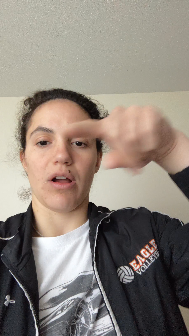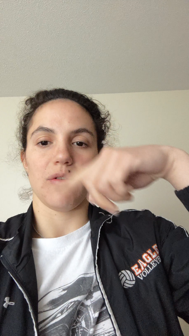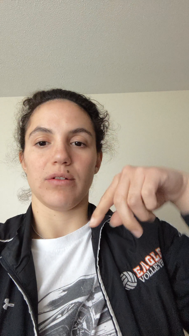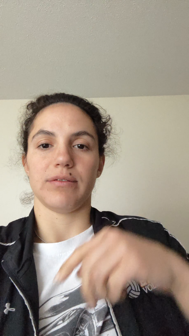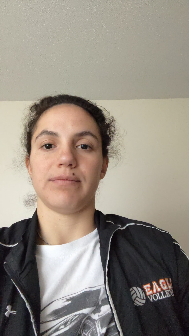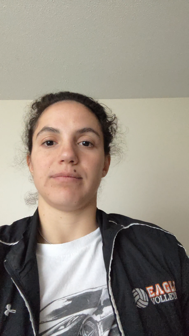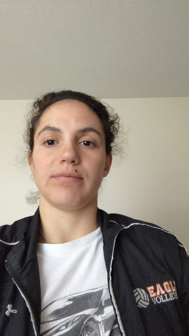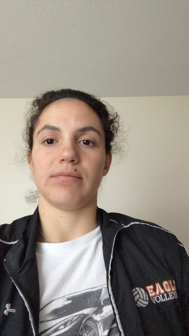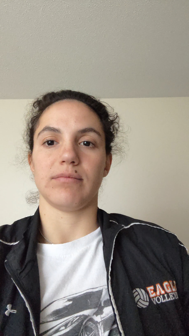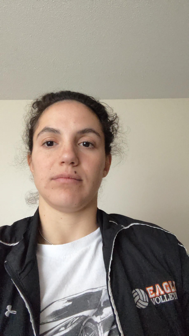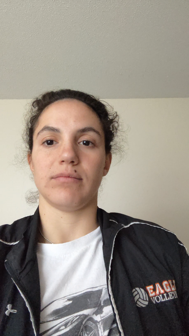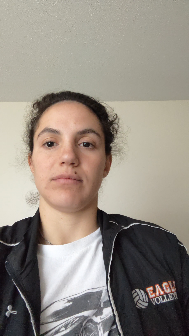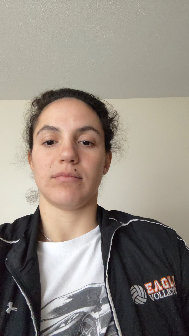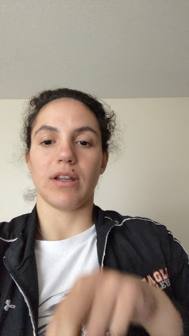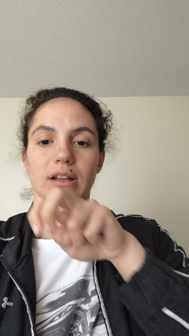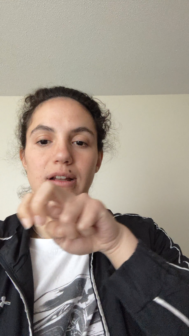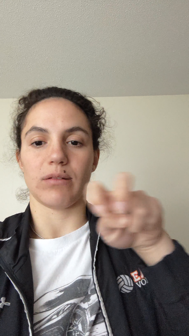couch